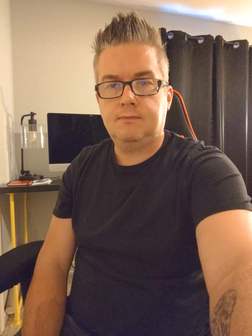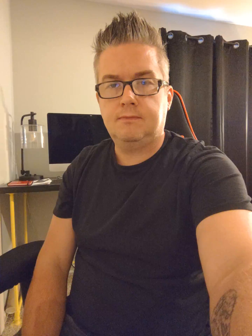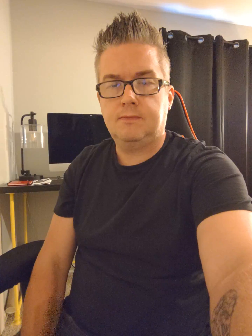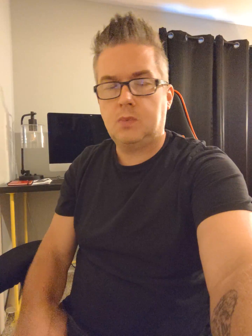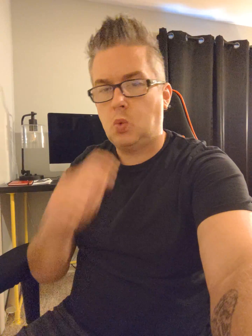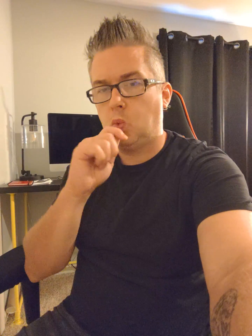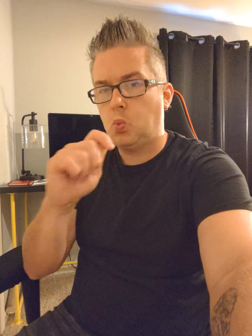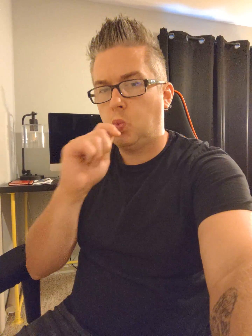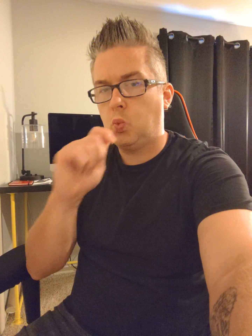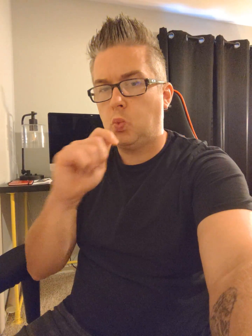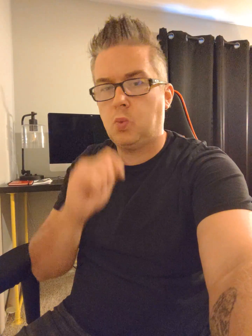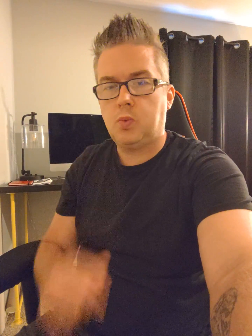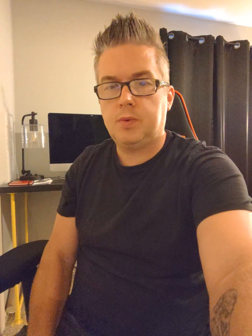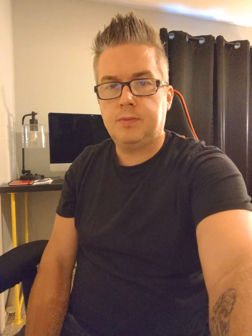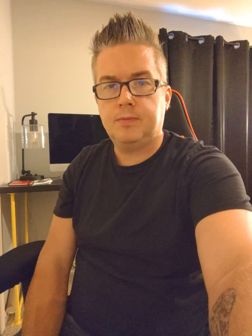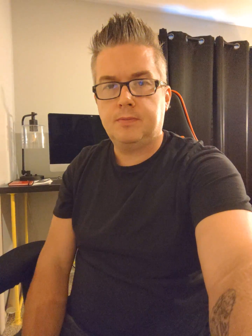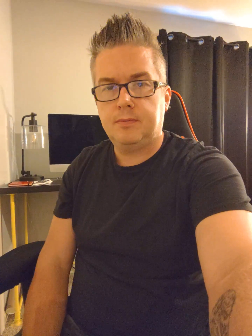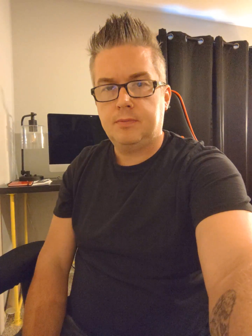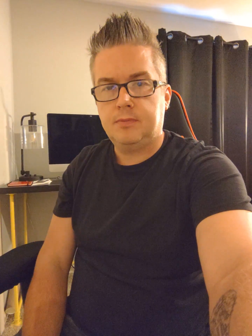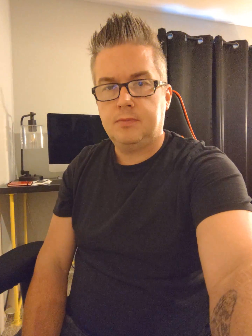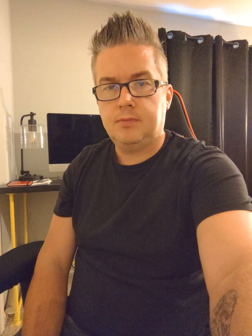popsicle